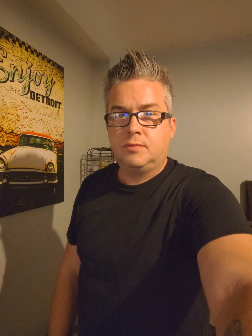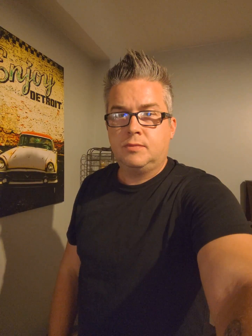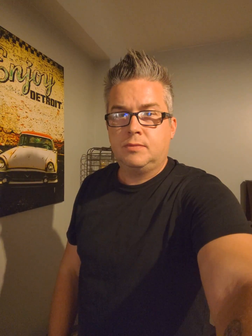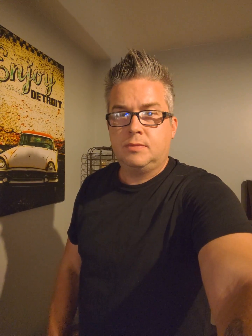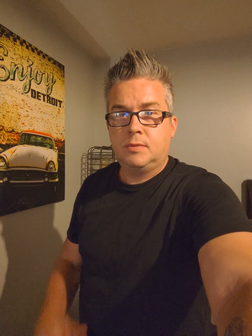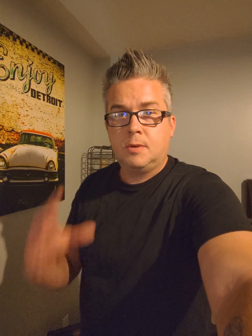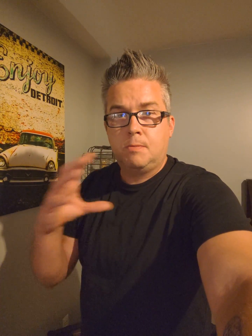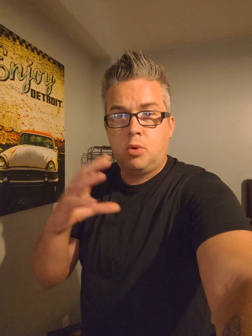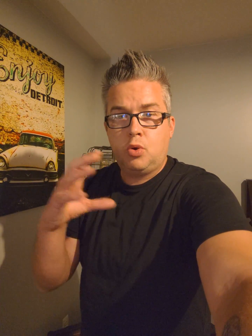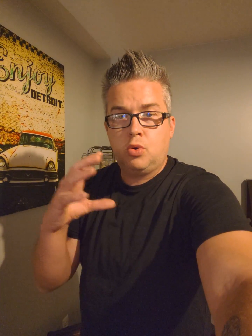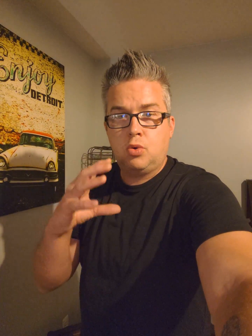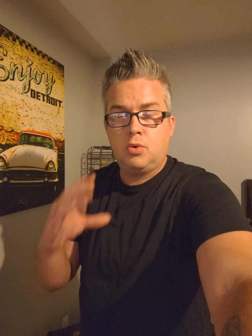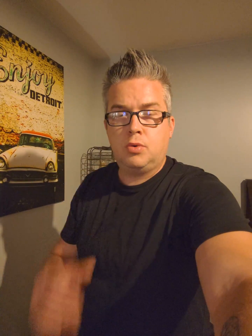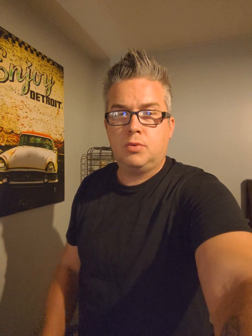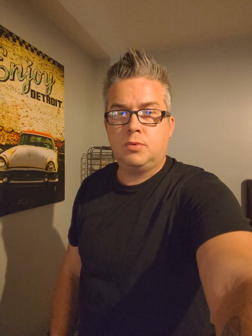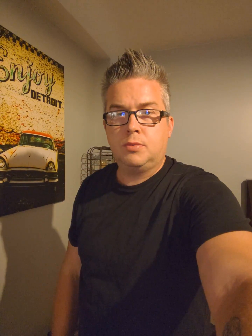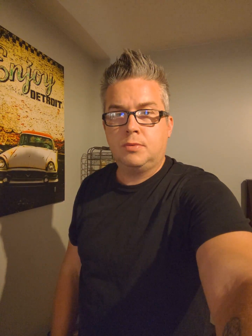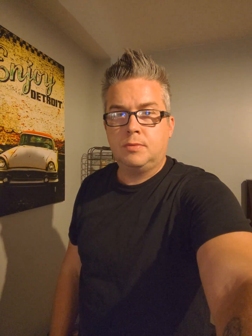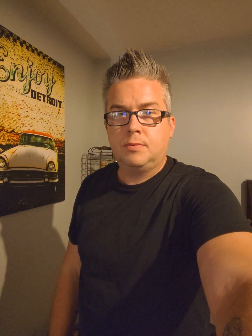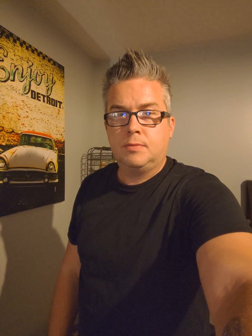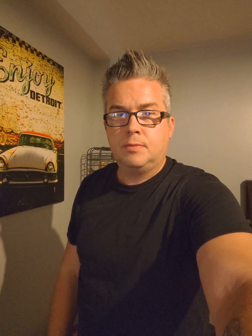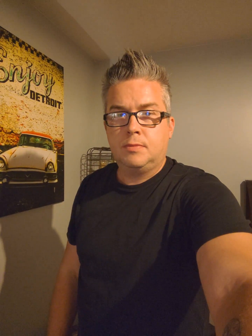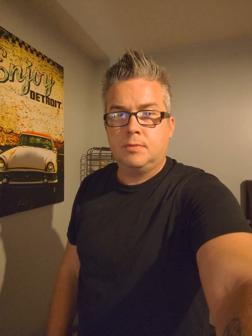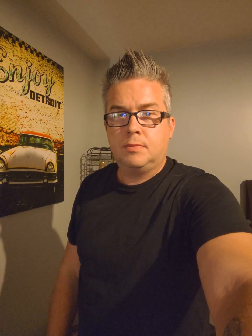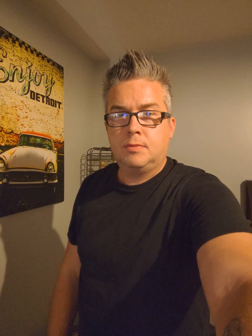ball